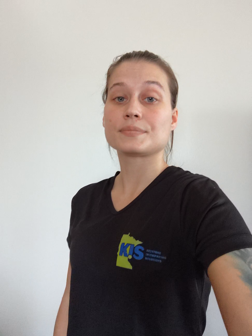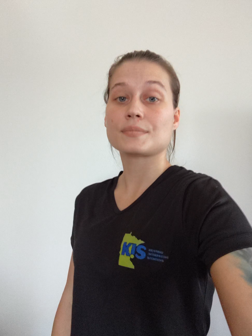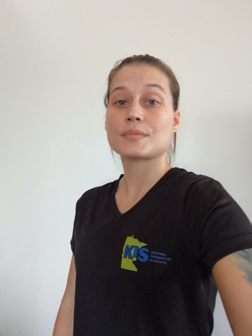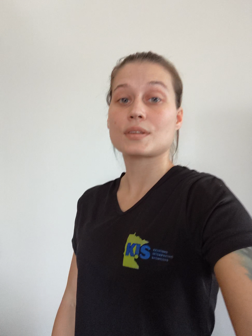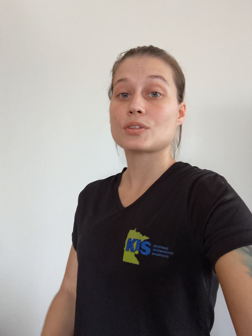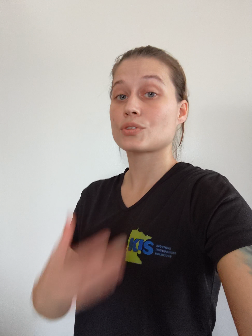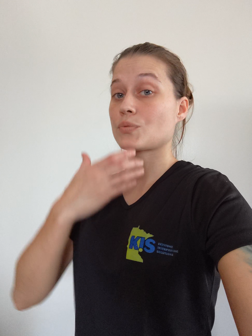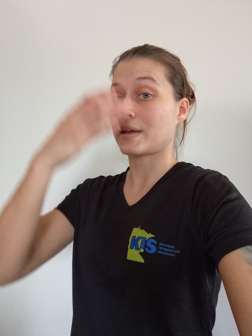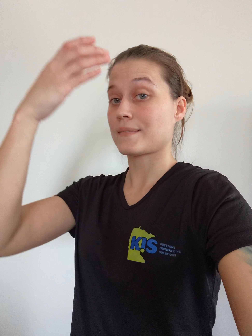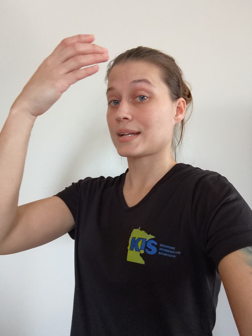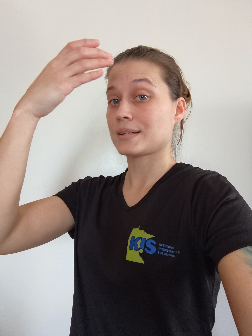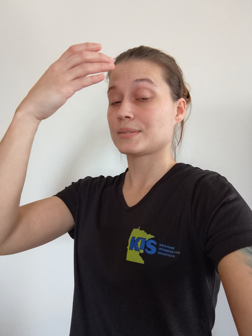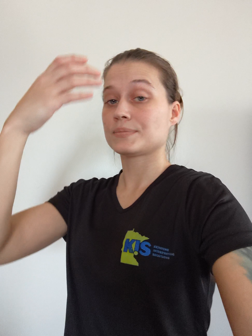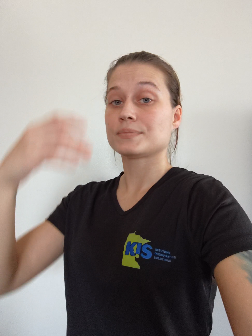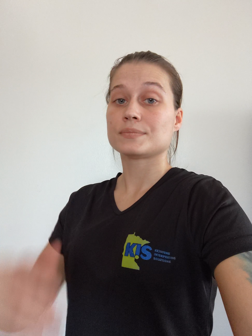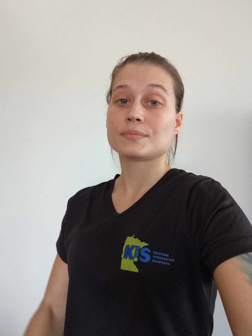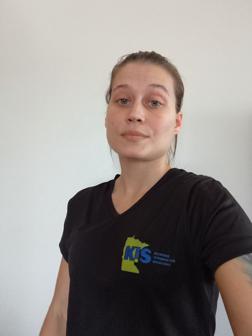giraffe